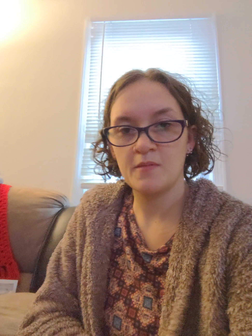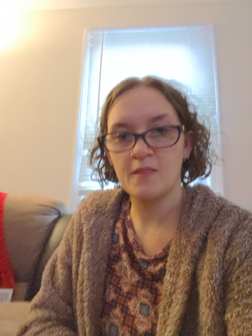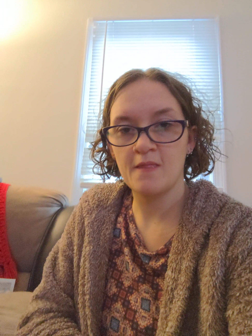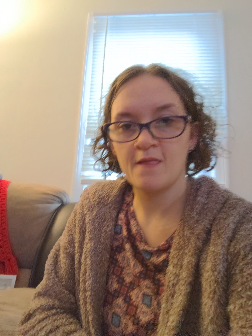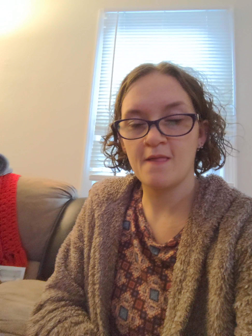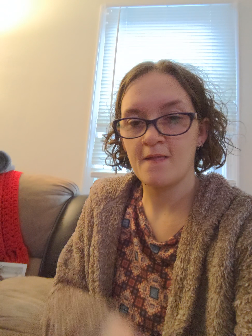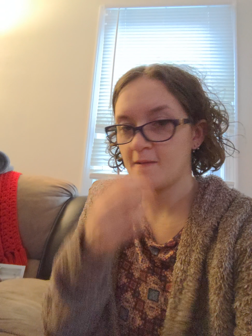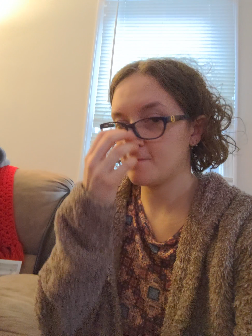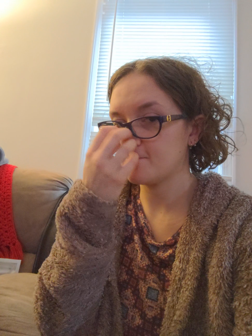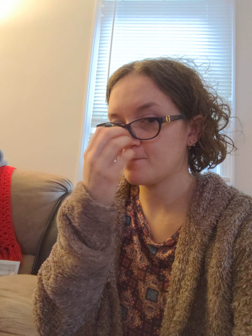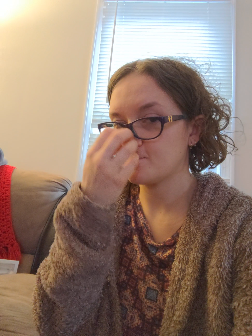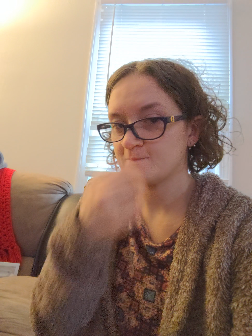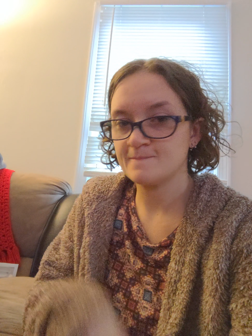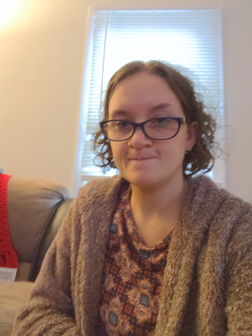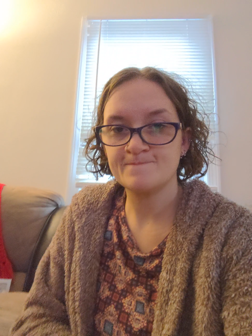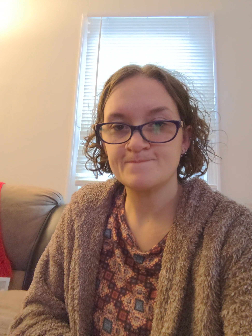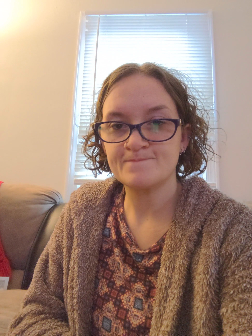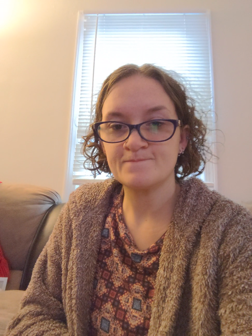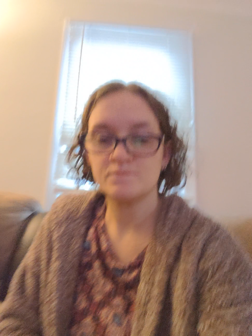clown